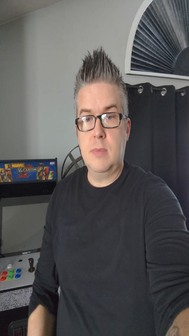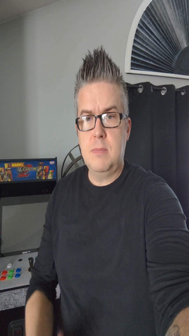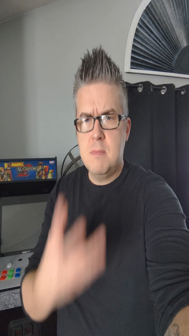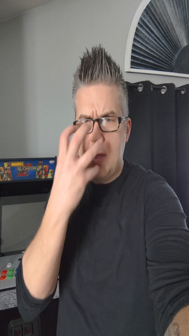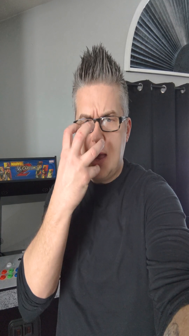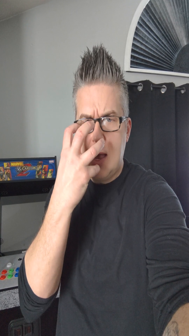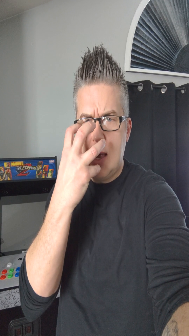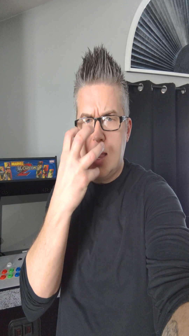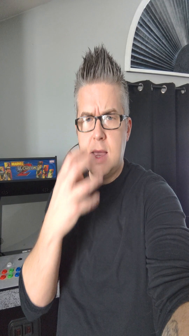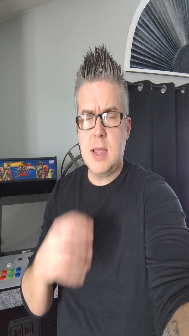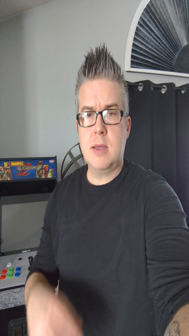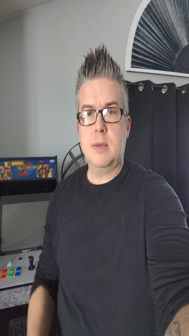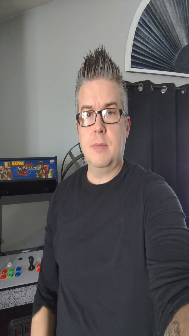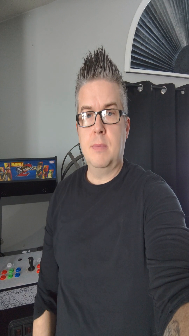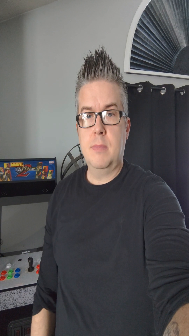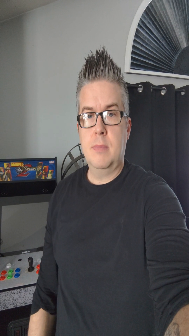mad